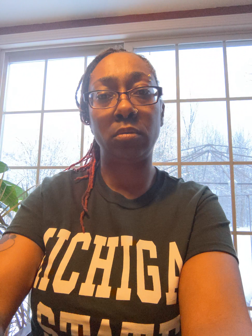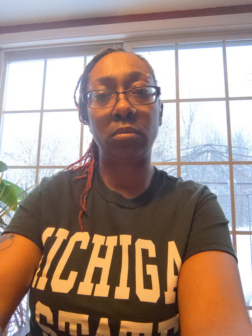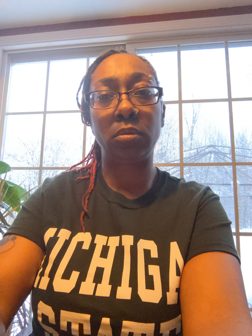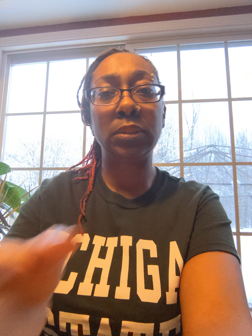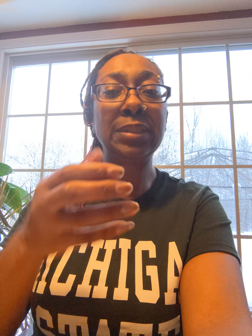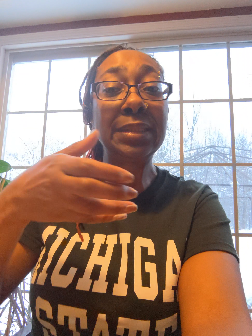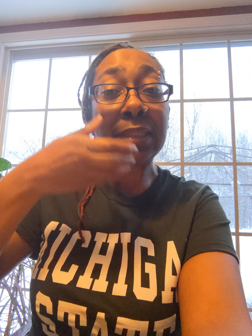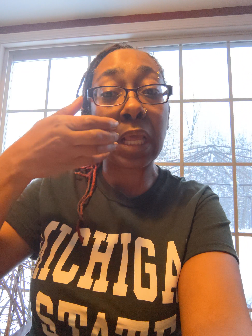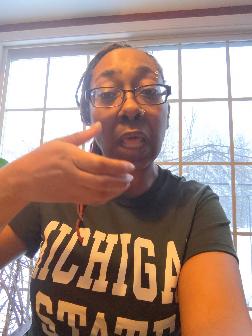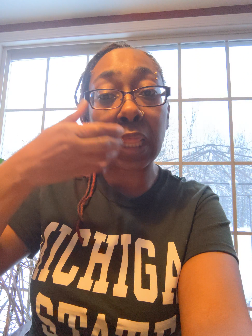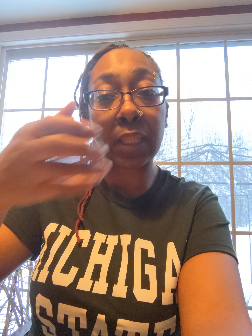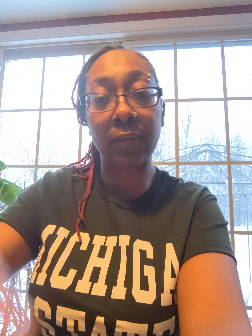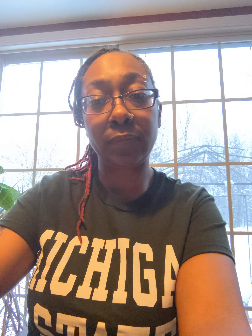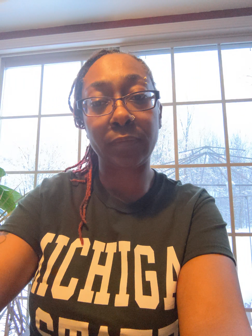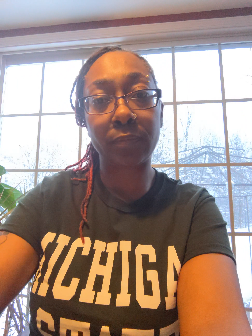cereal